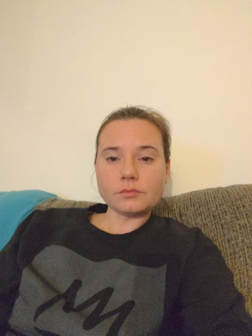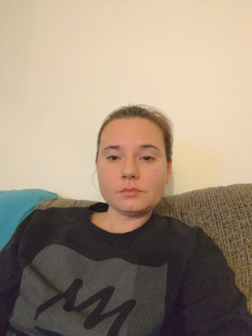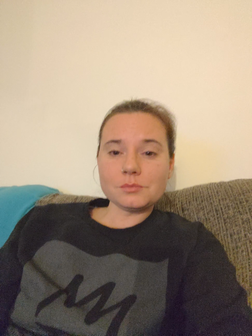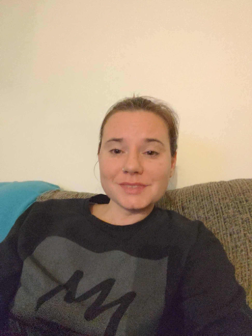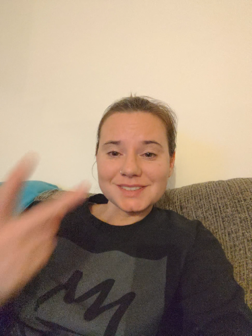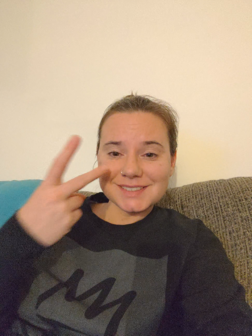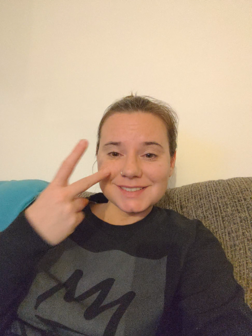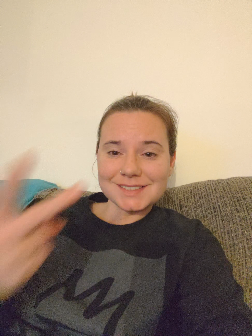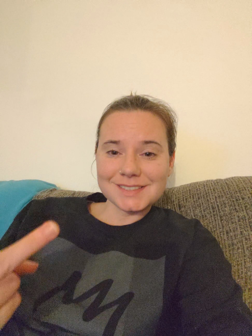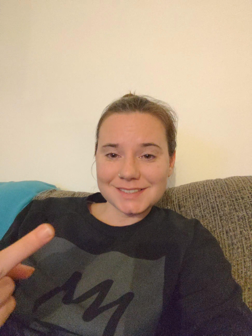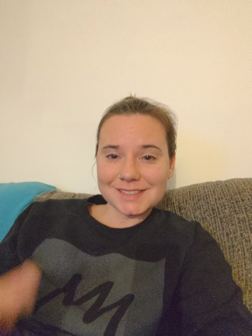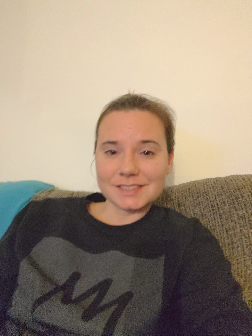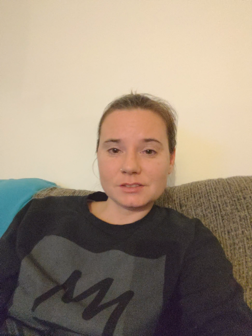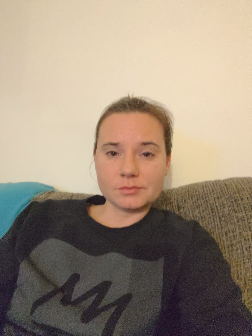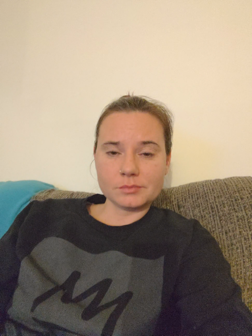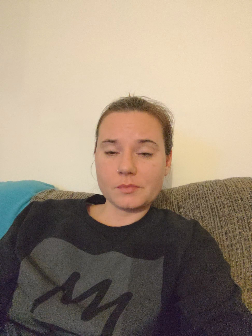see